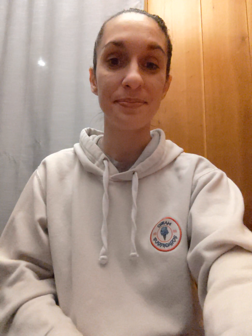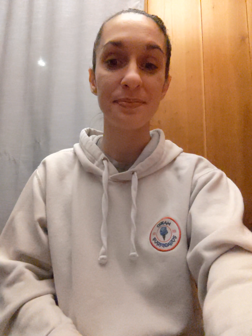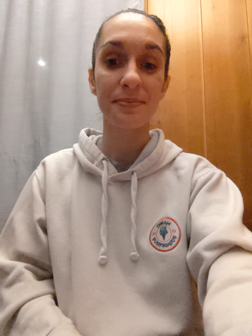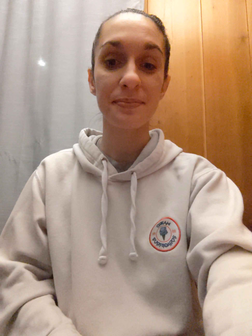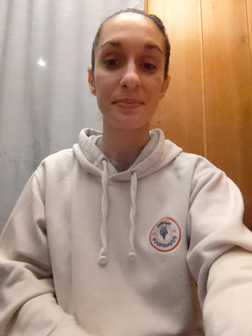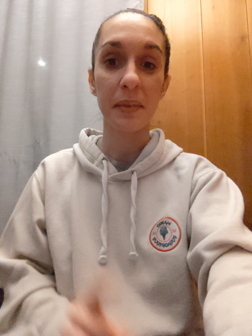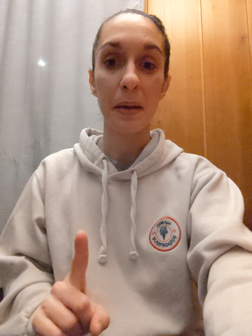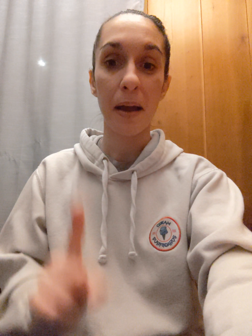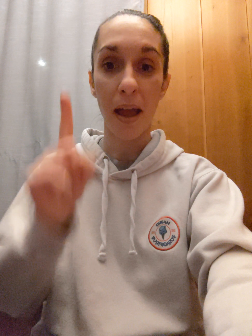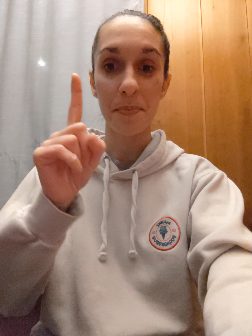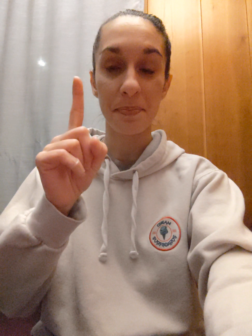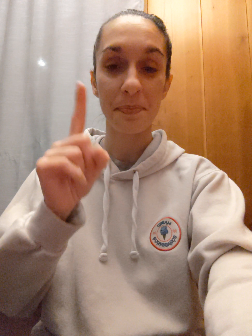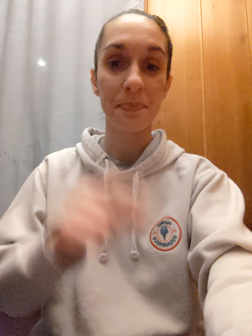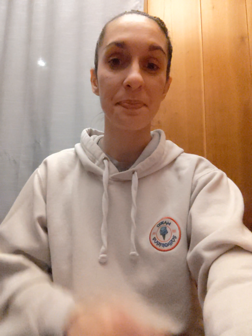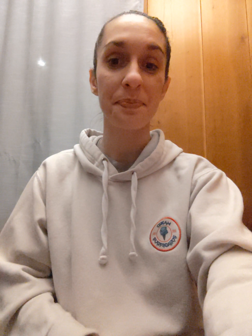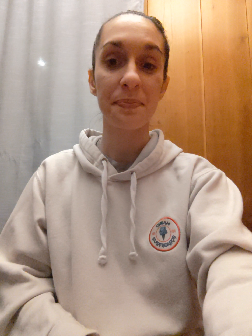up